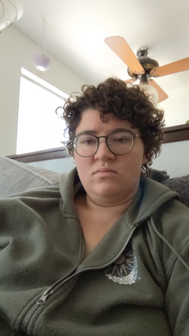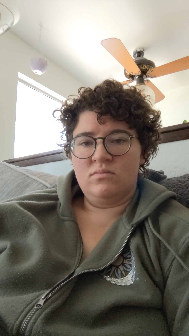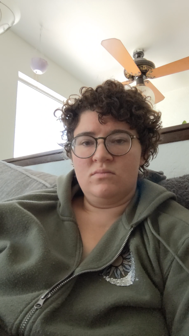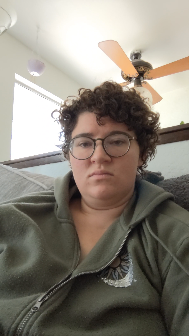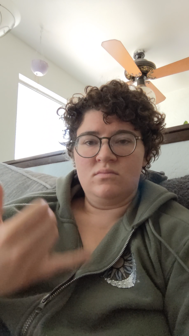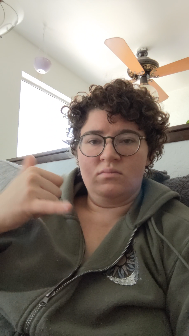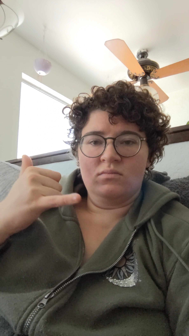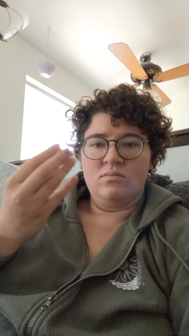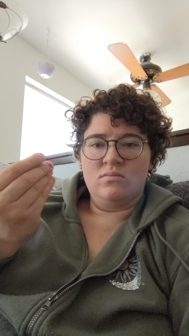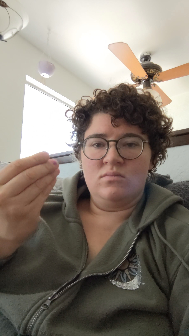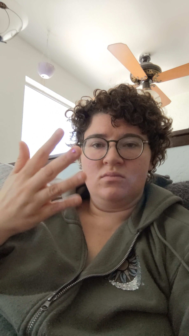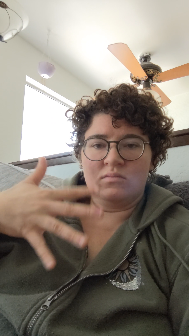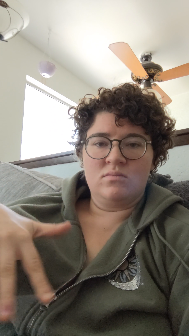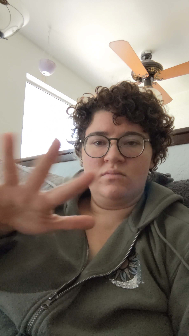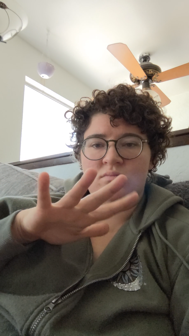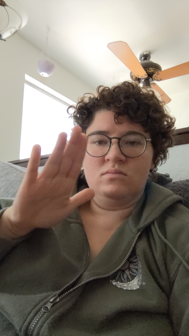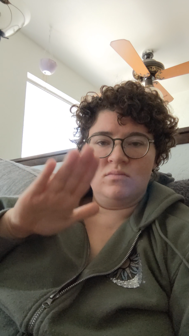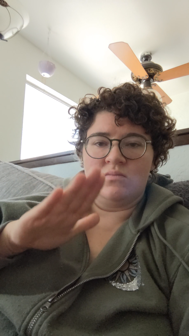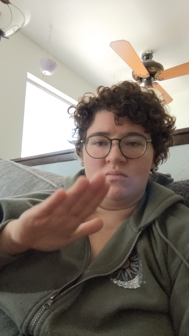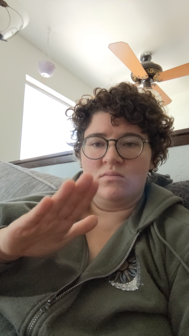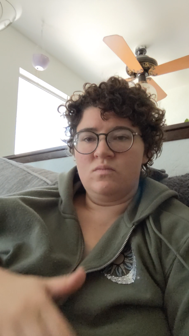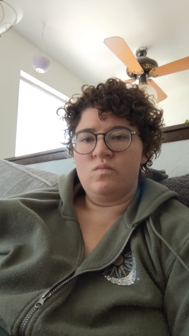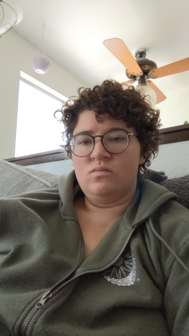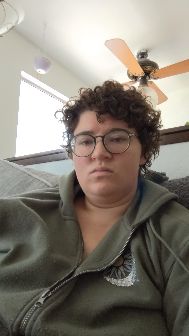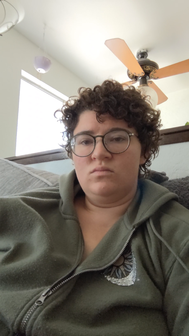playground